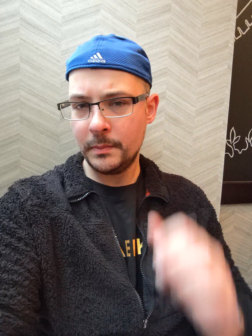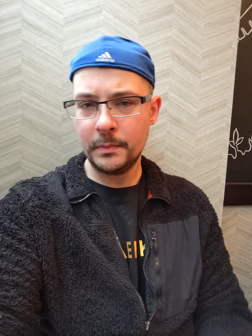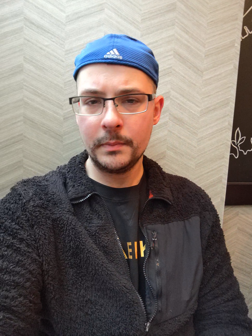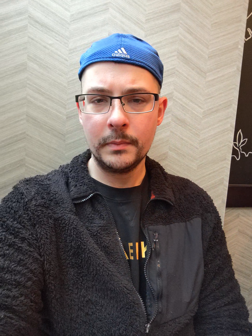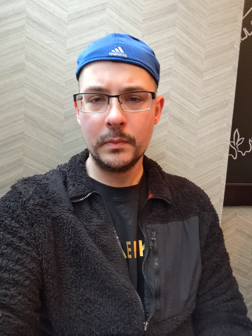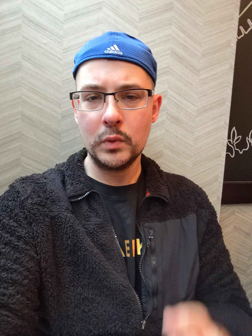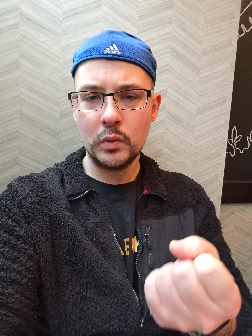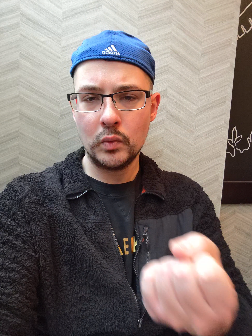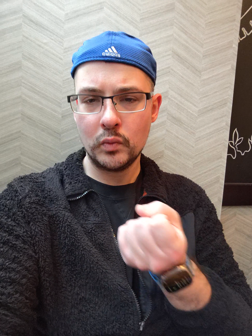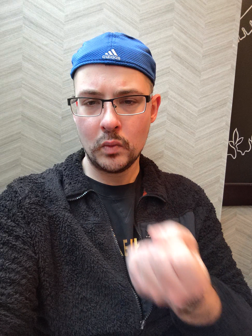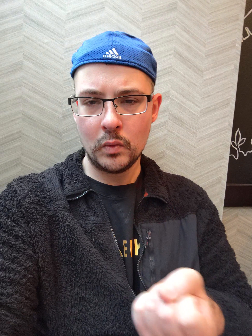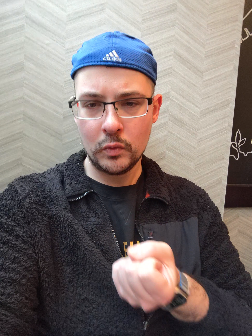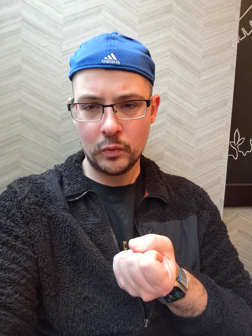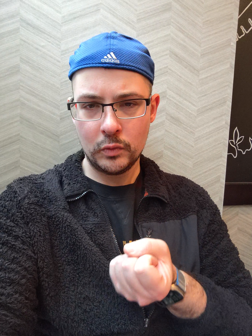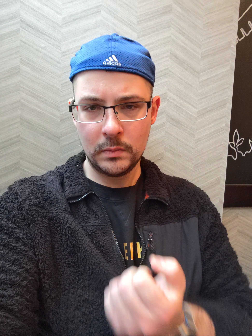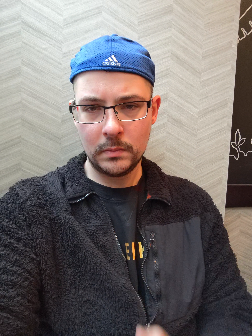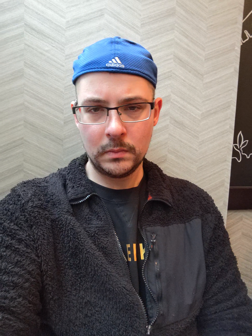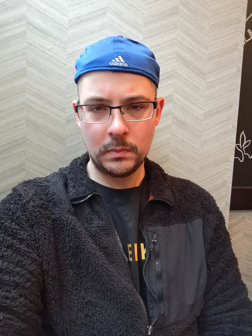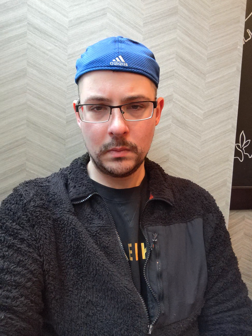drawer